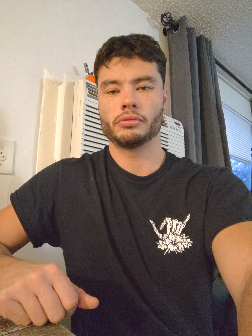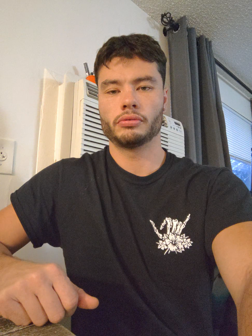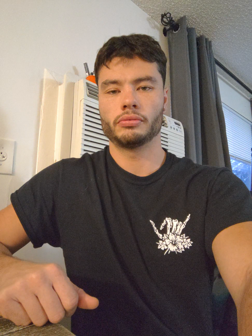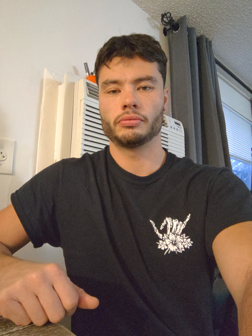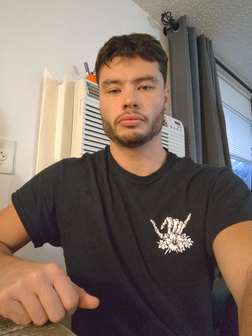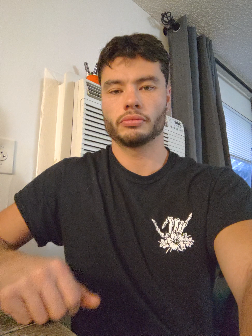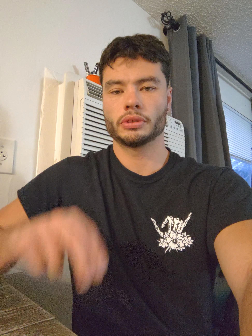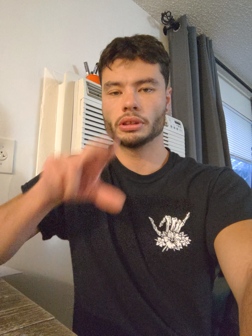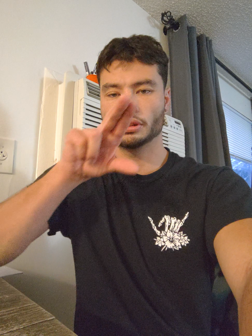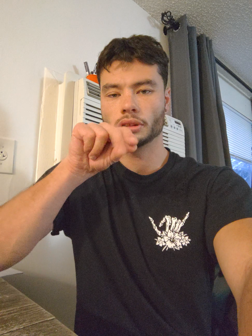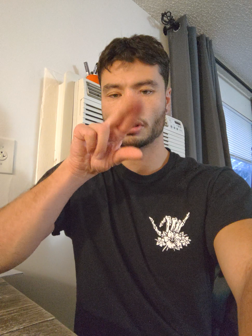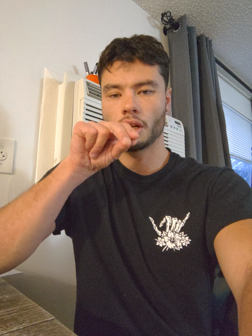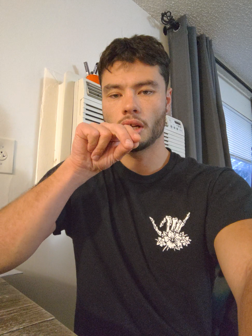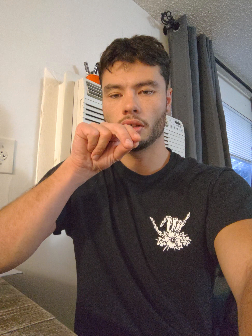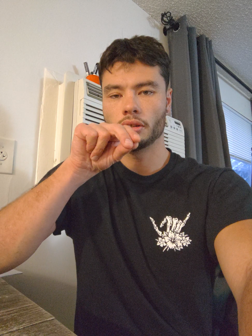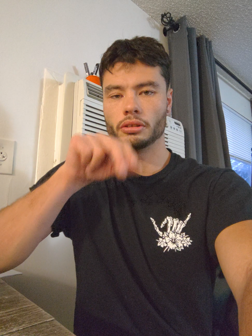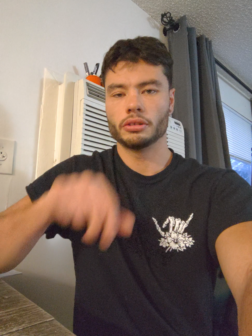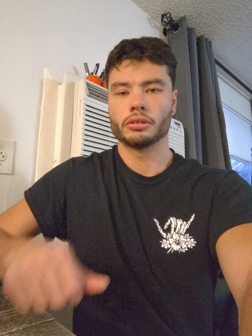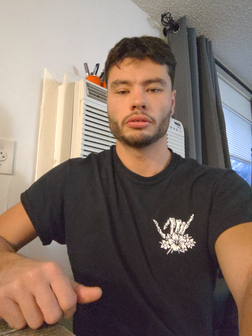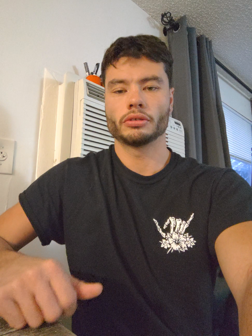duck